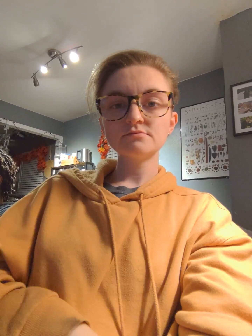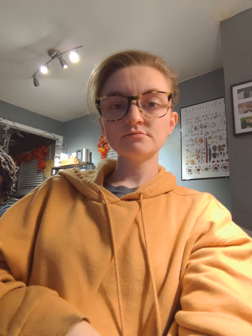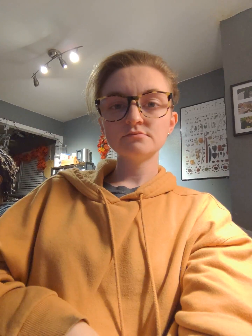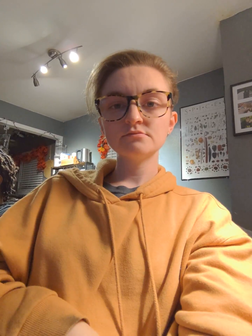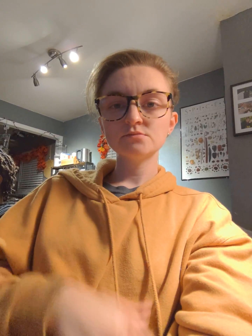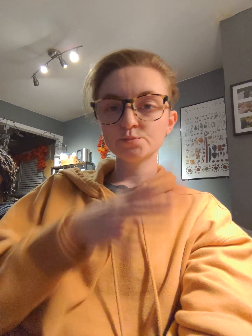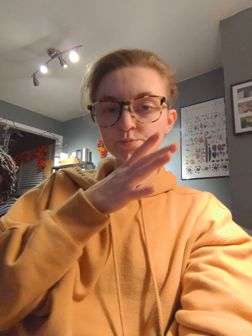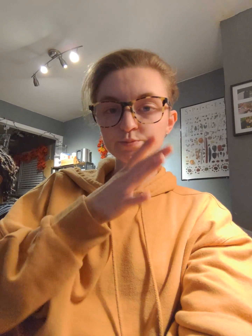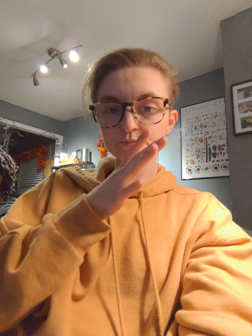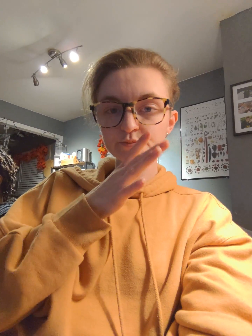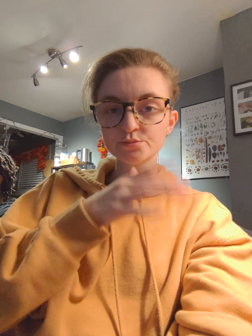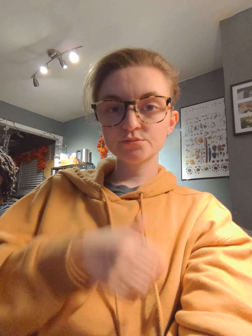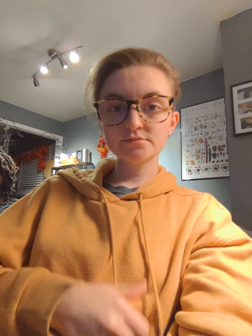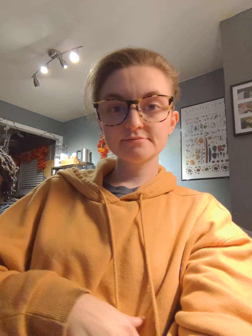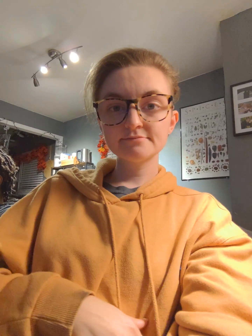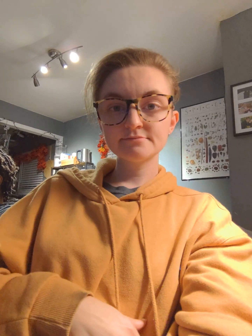mommy